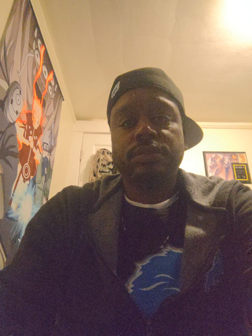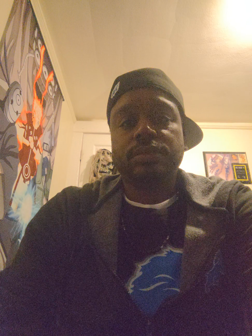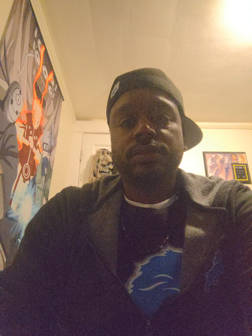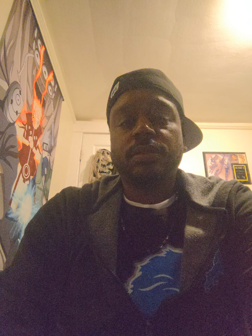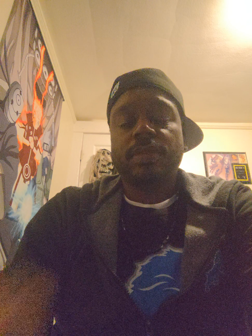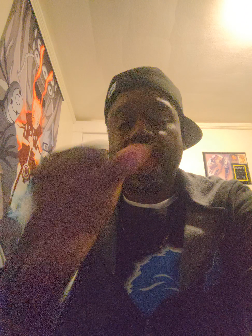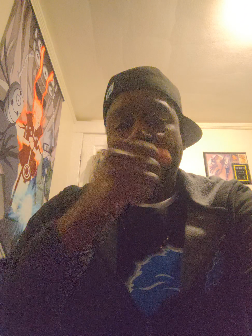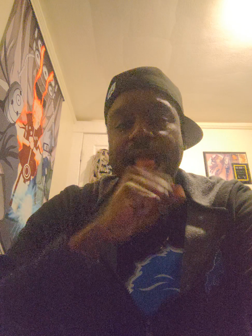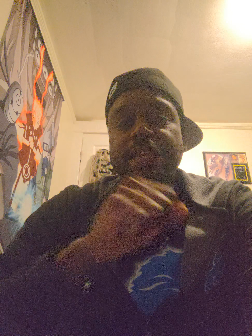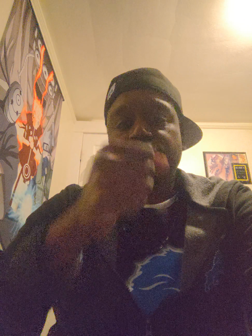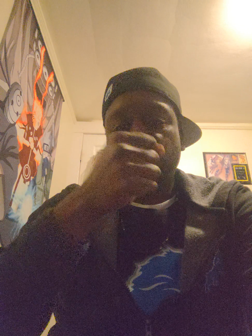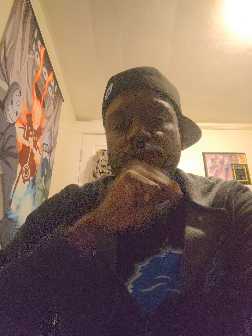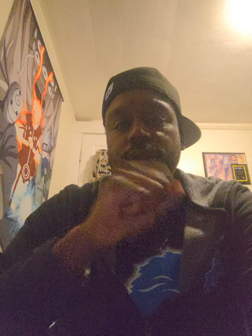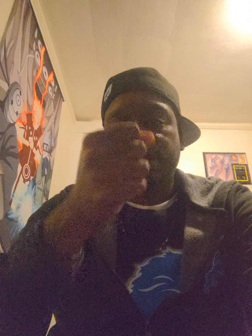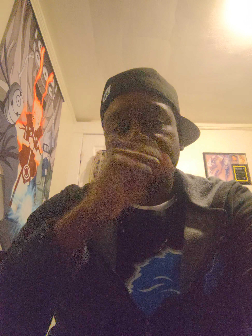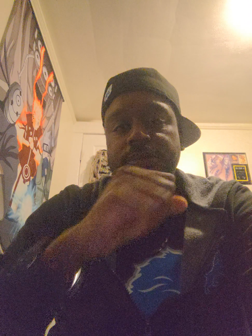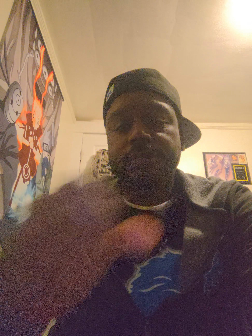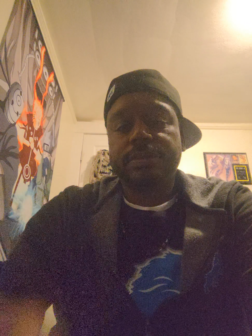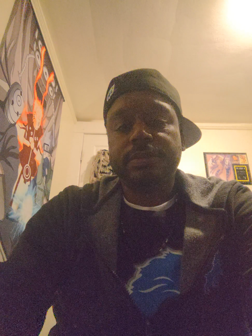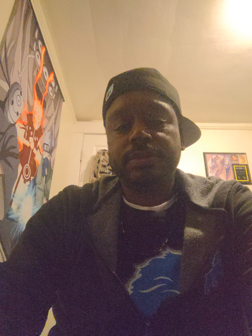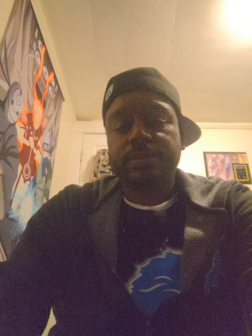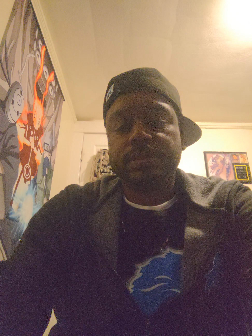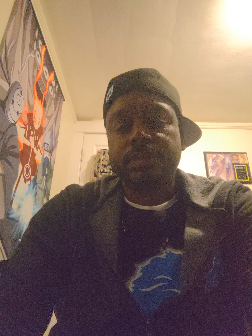ice cream